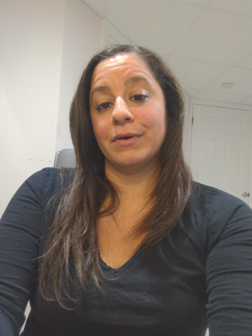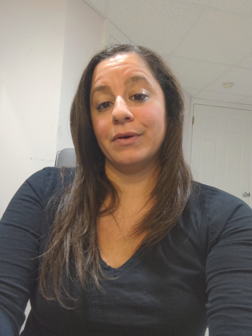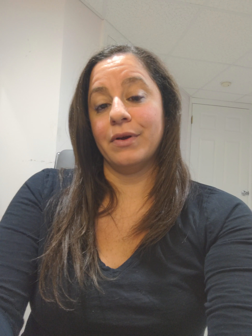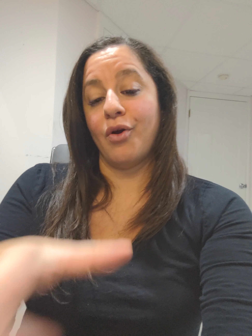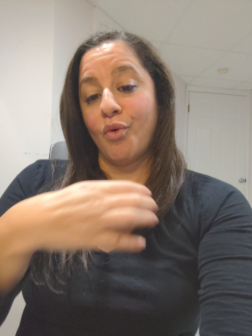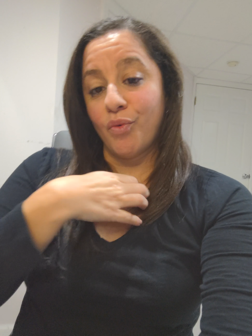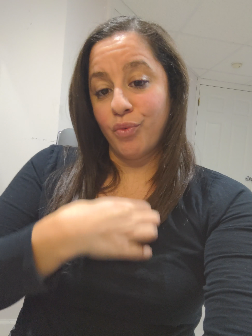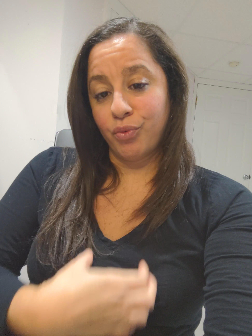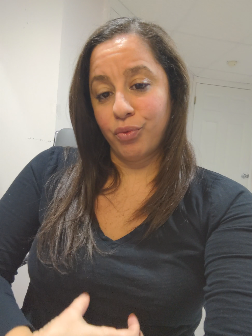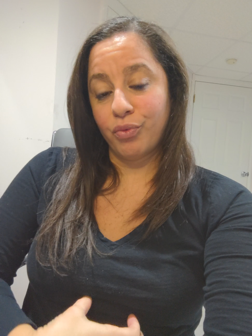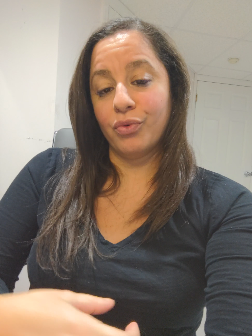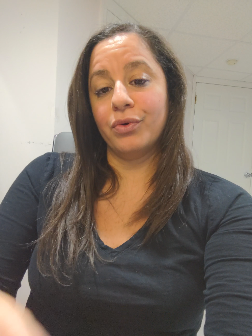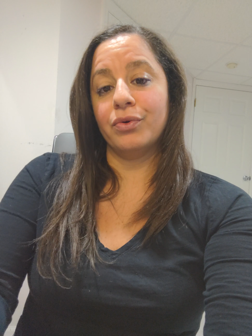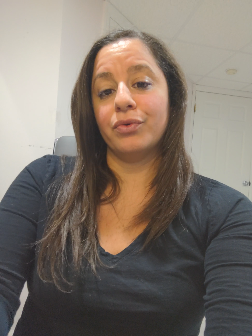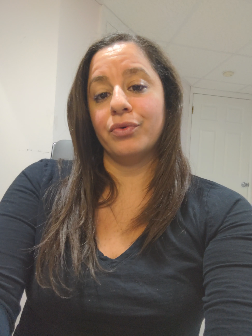hungry